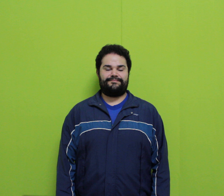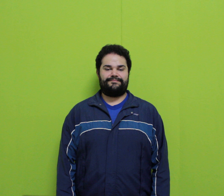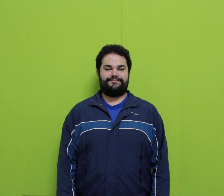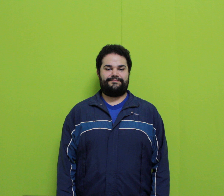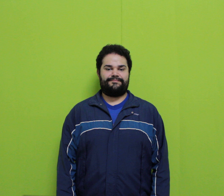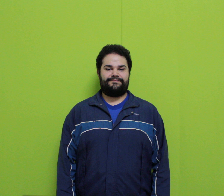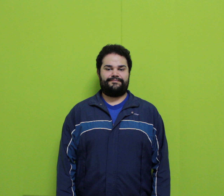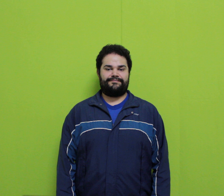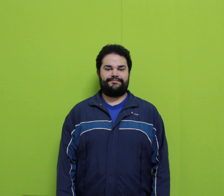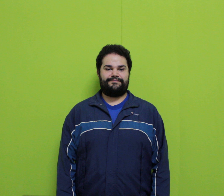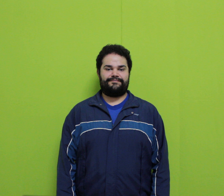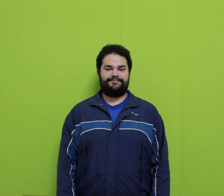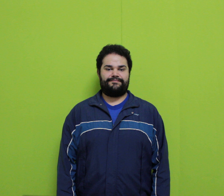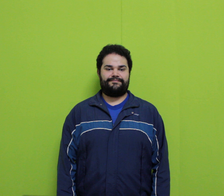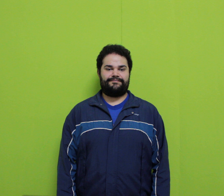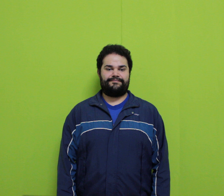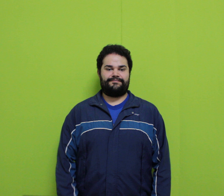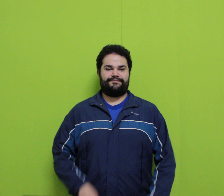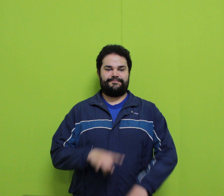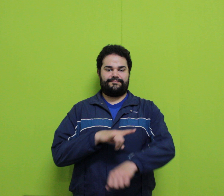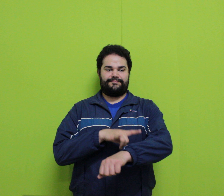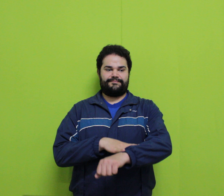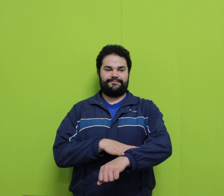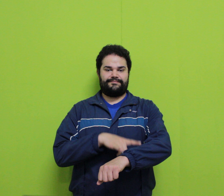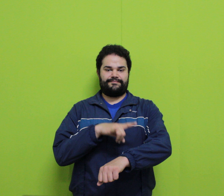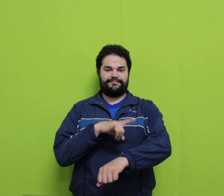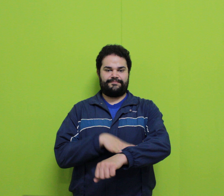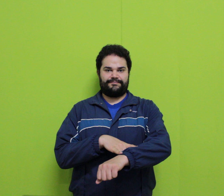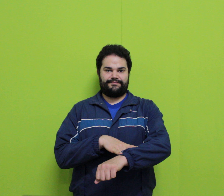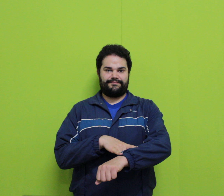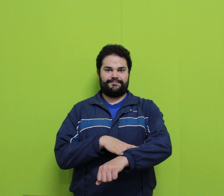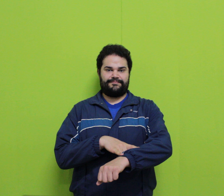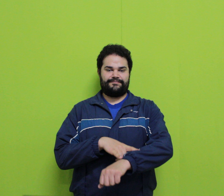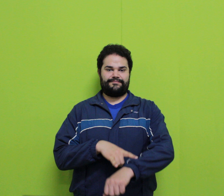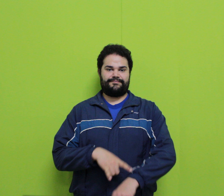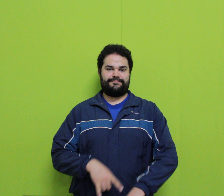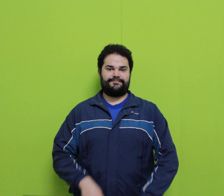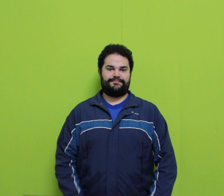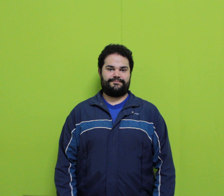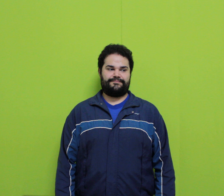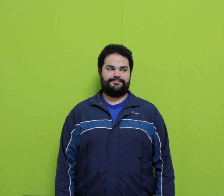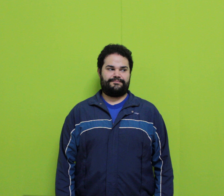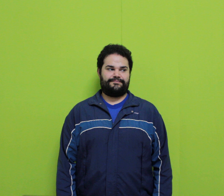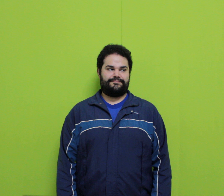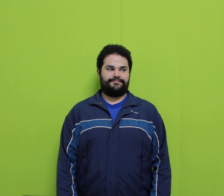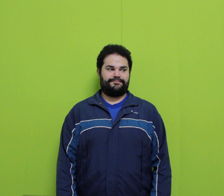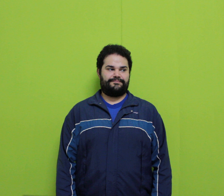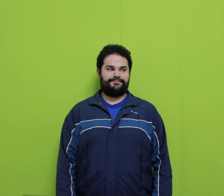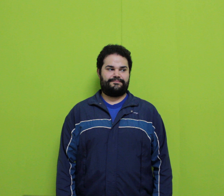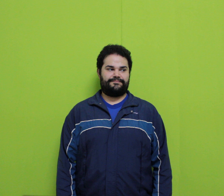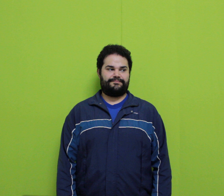banheiro